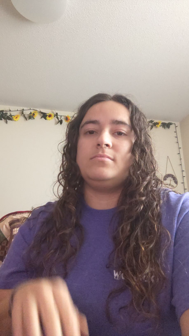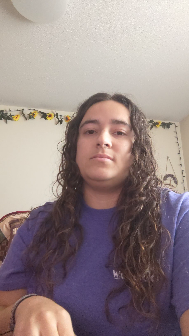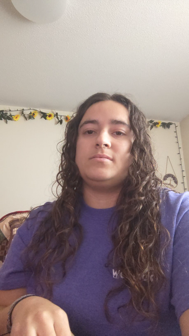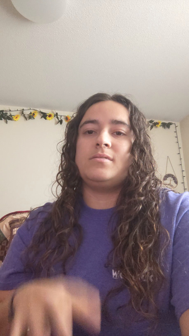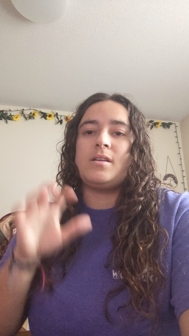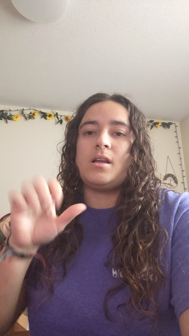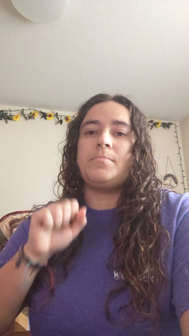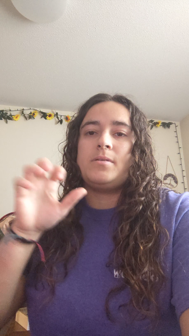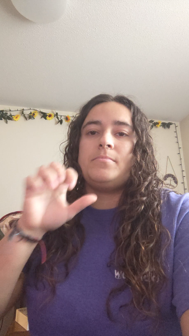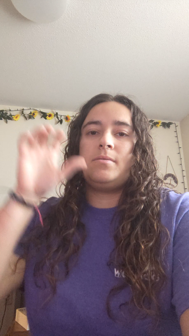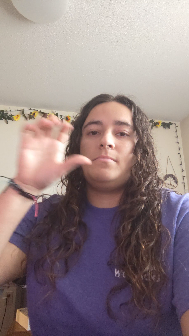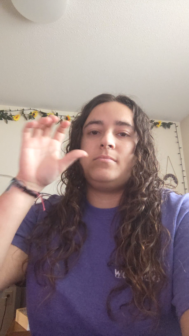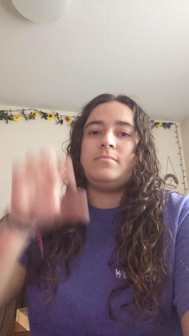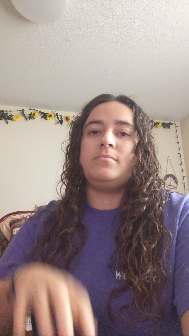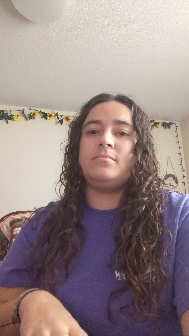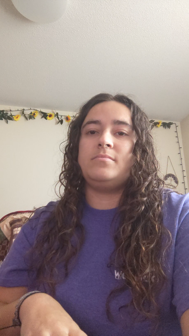climb